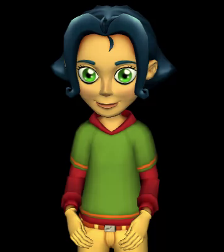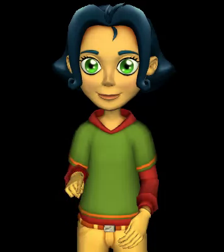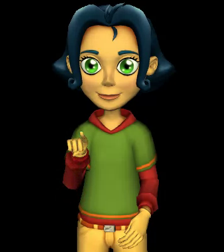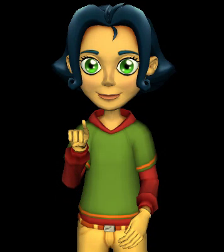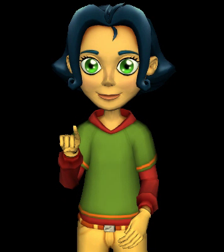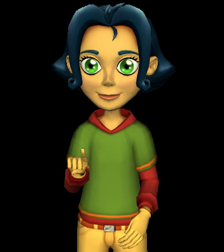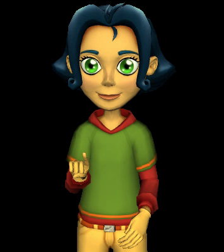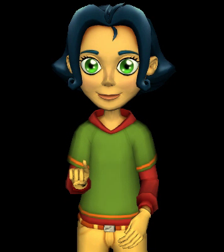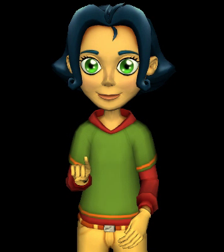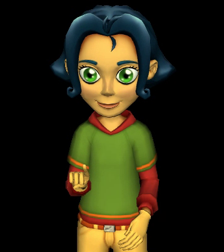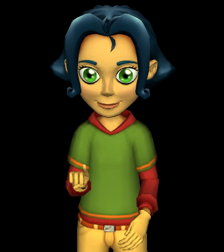يستجوب